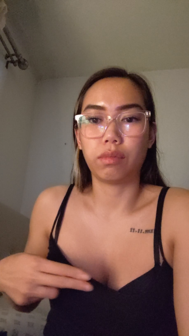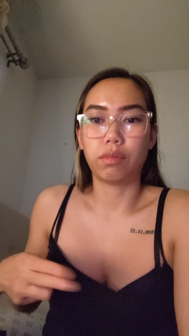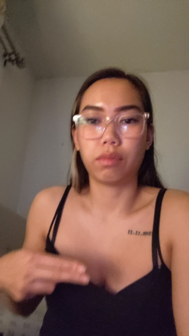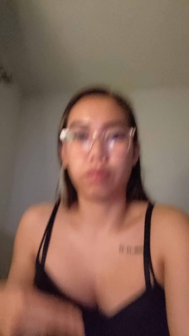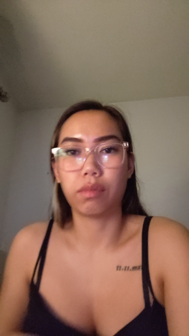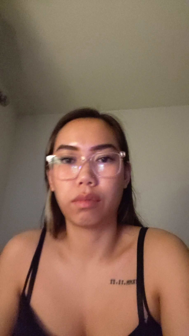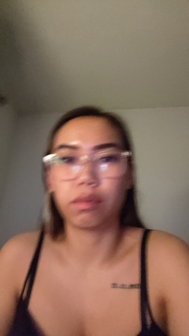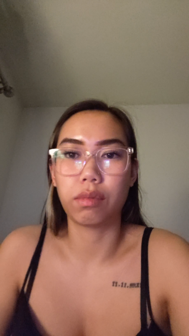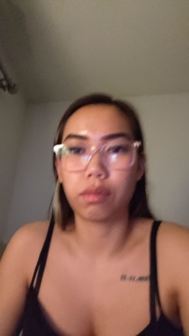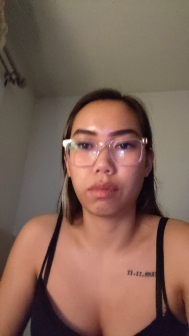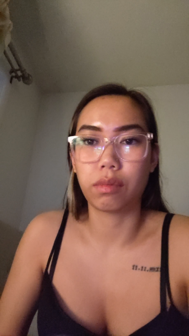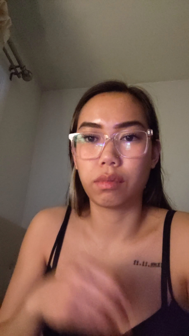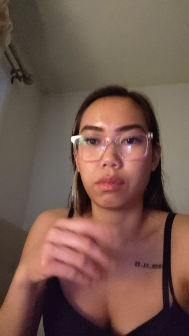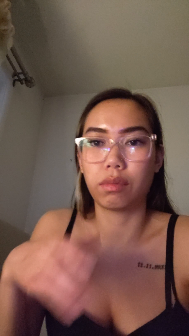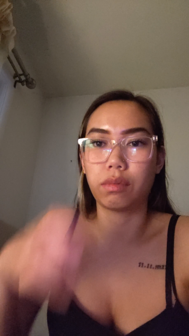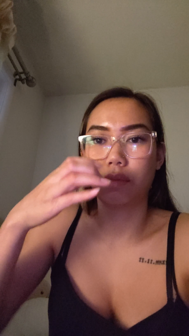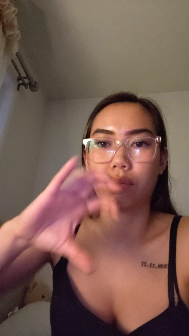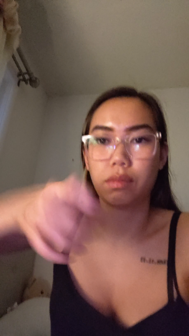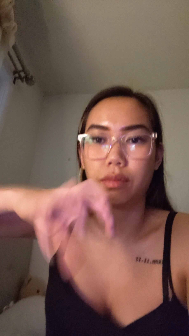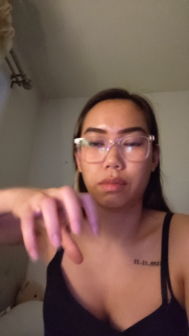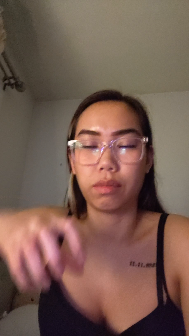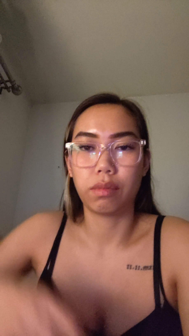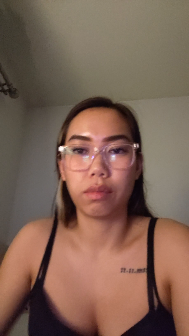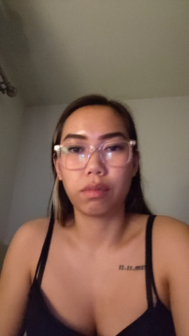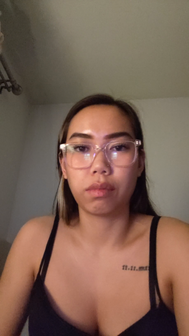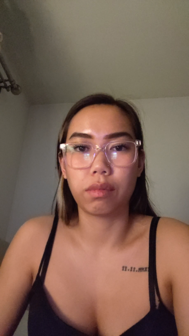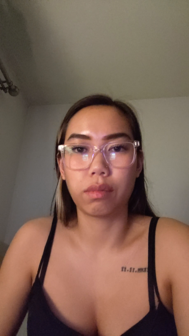jar